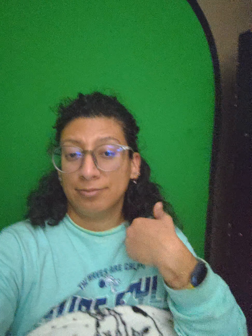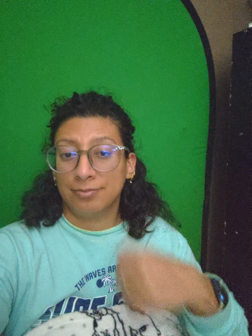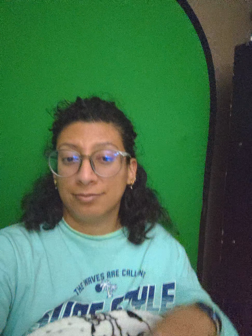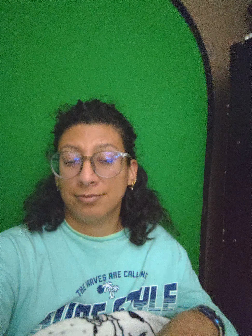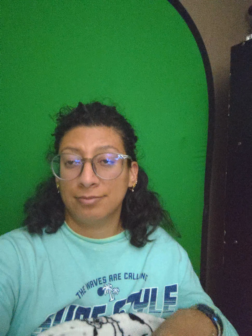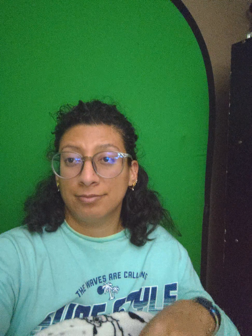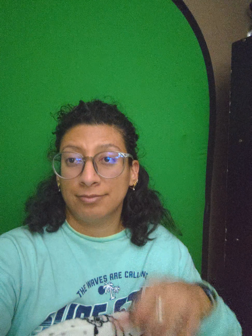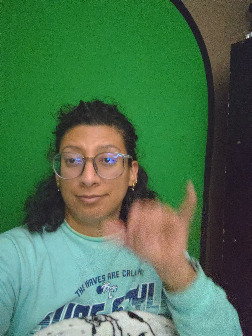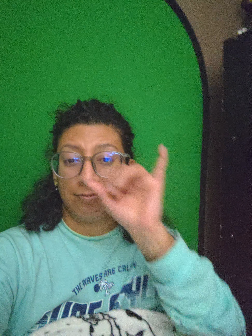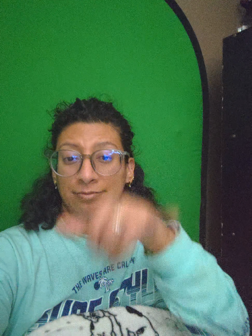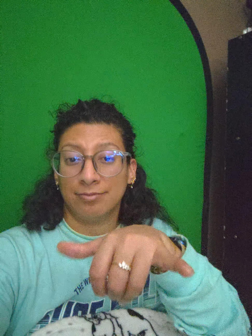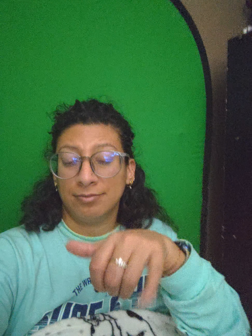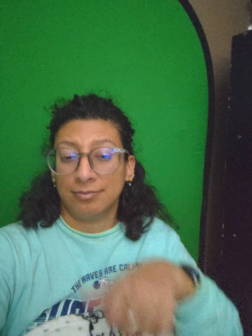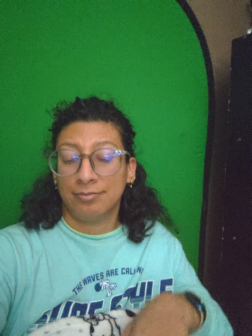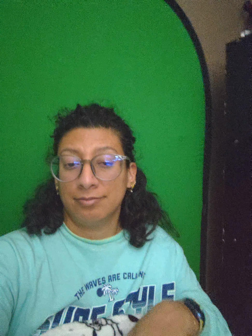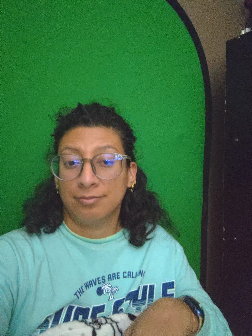that